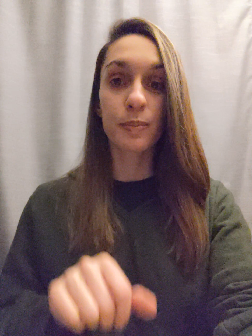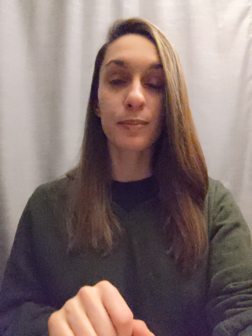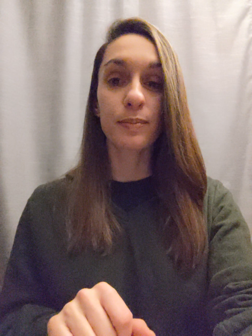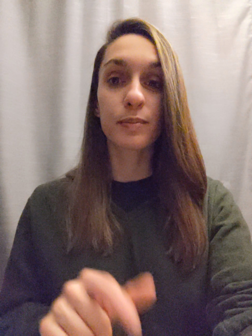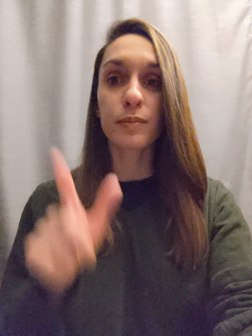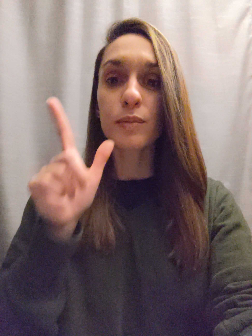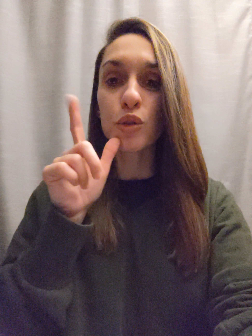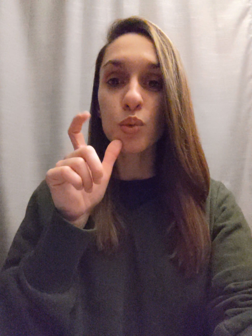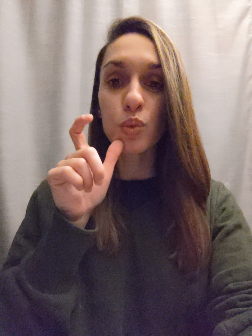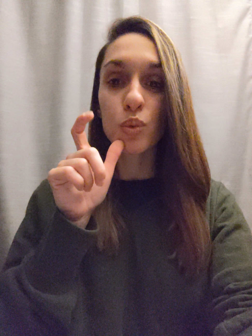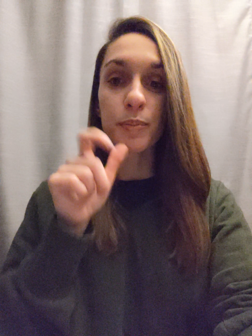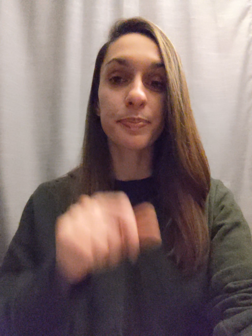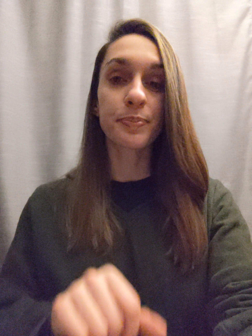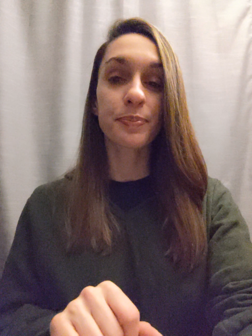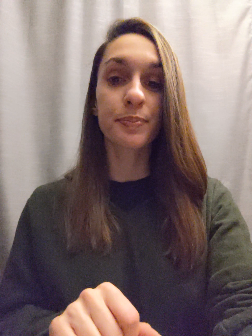who